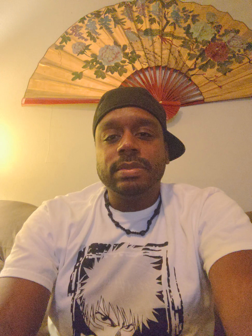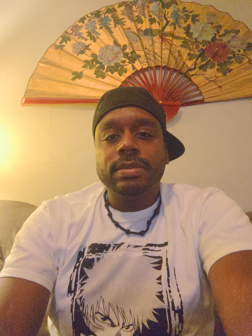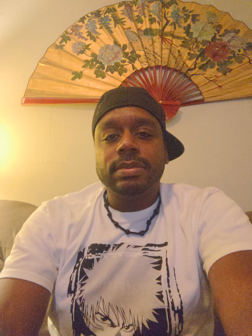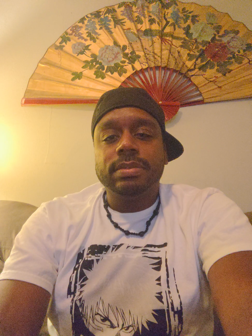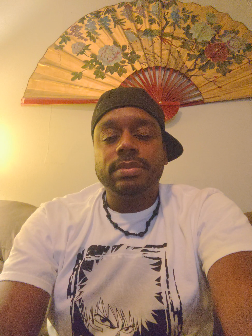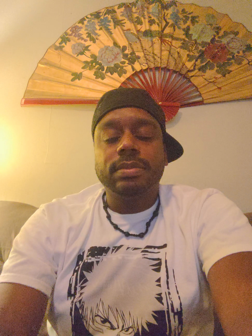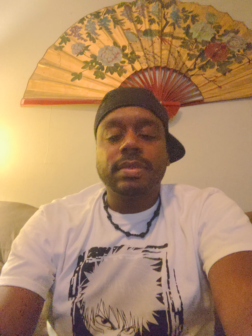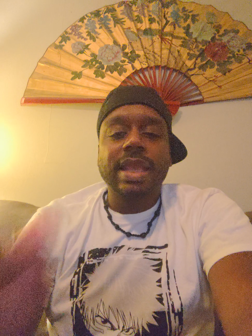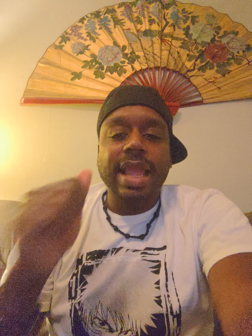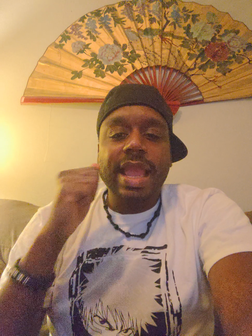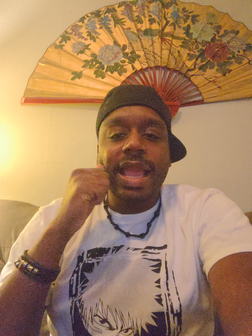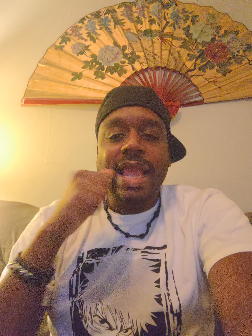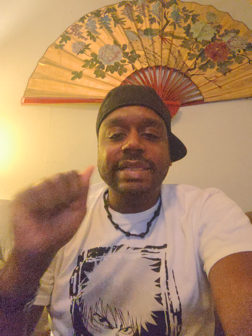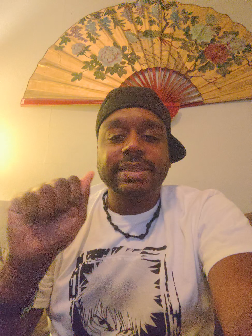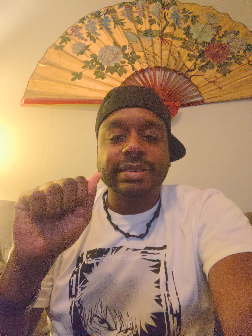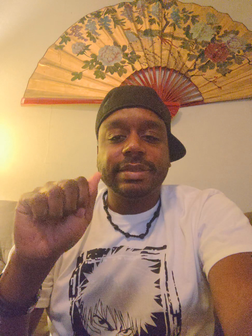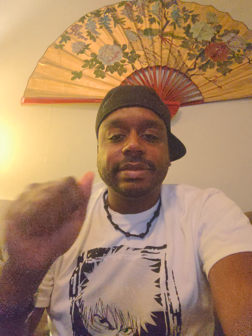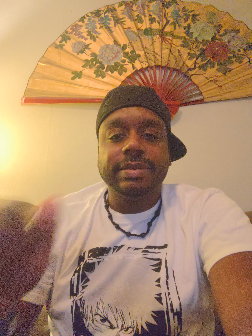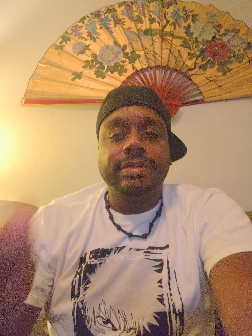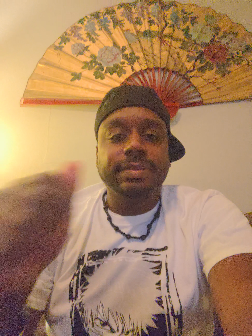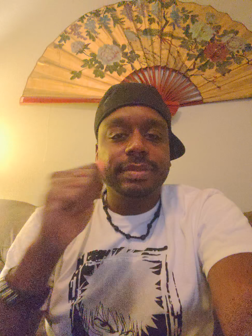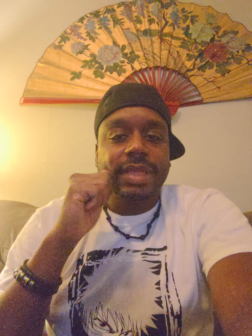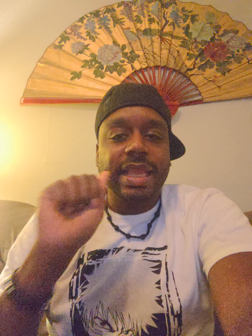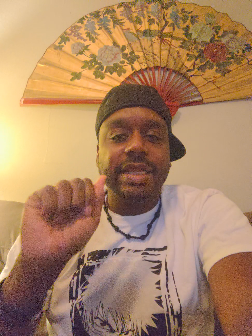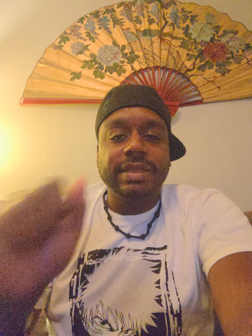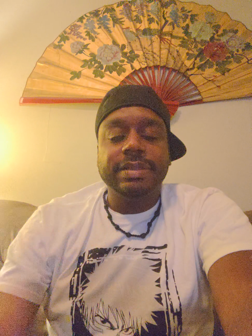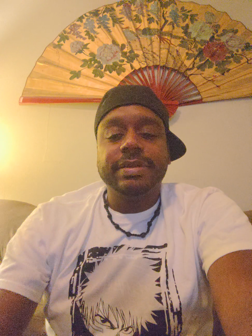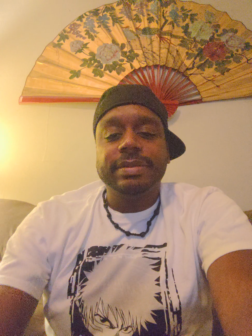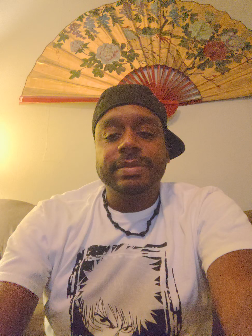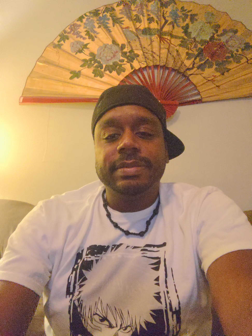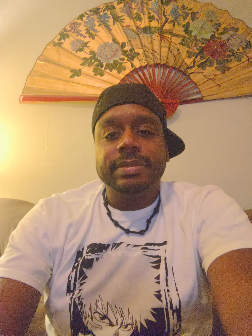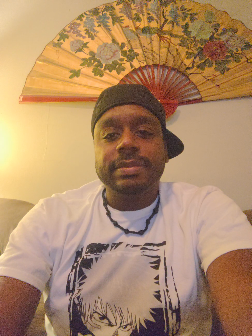aunt